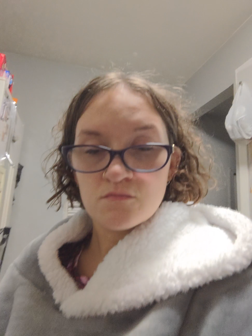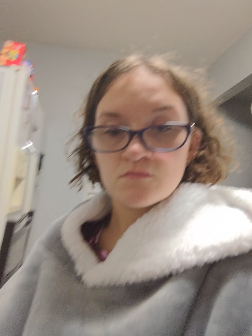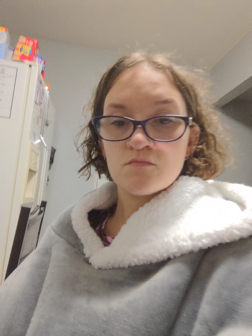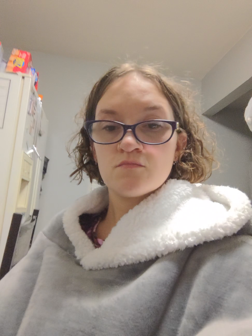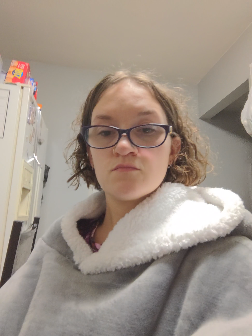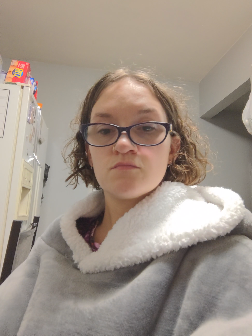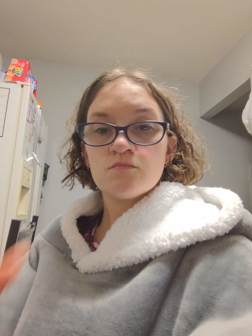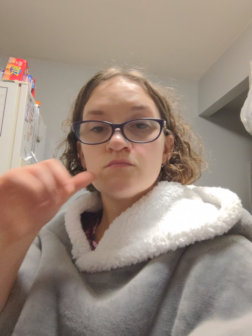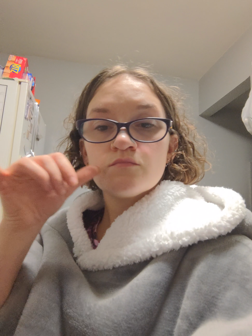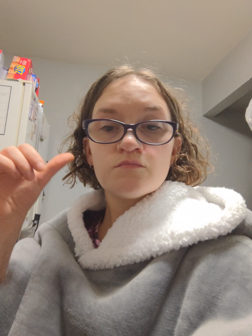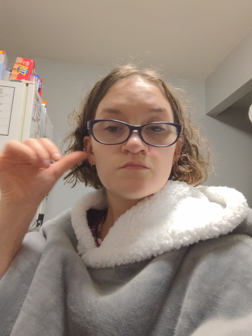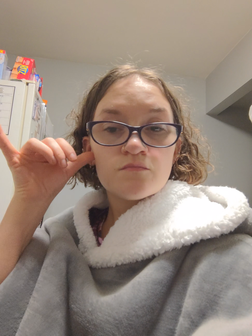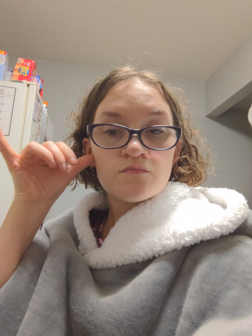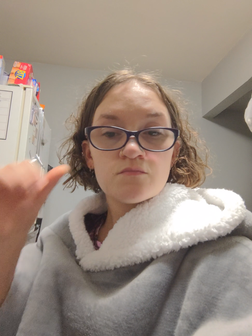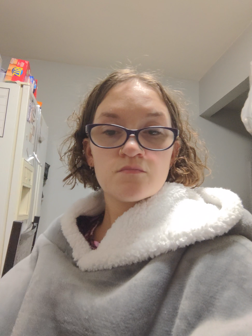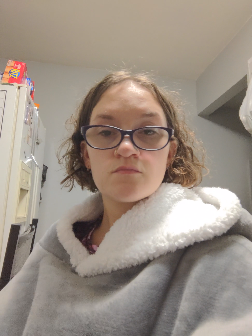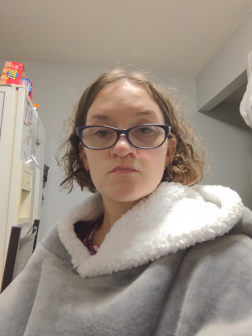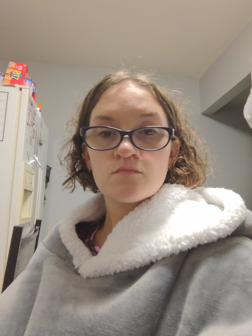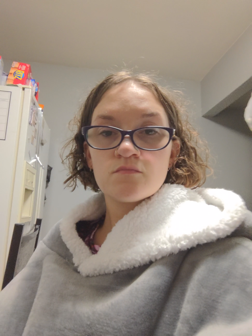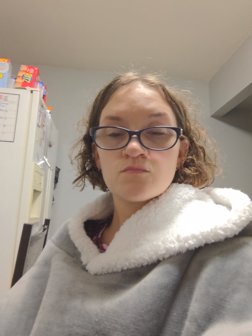yesterday